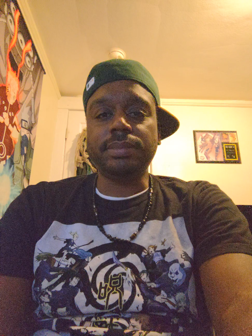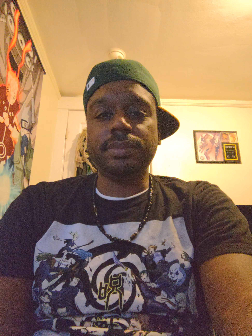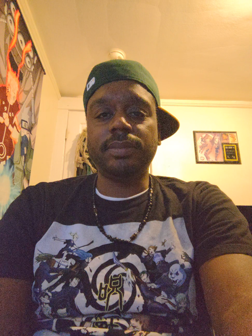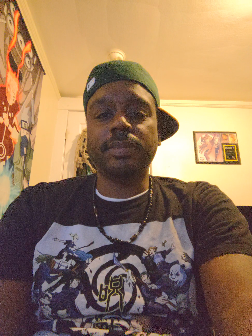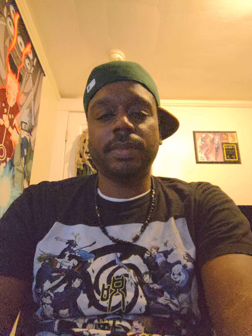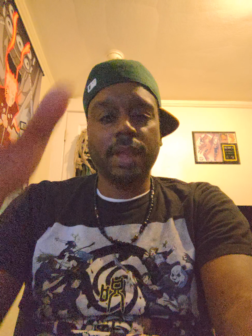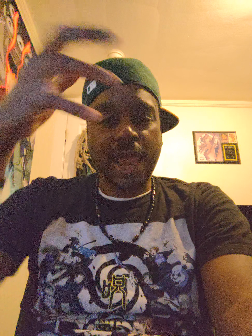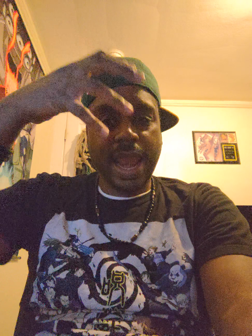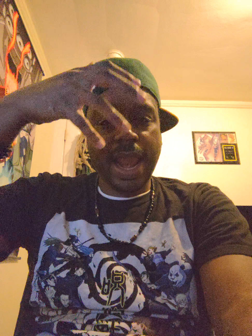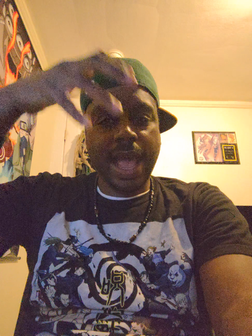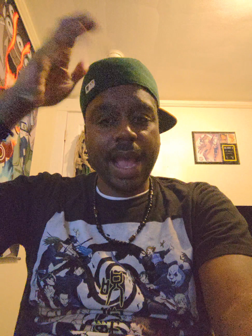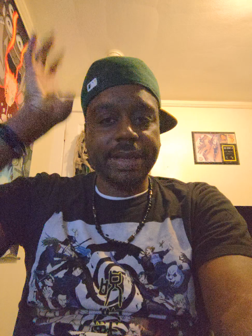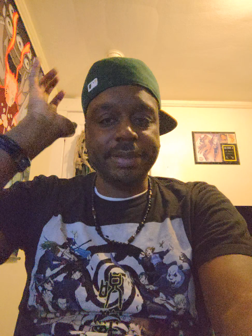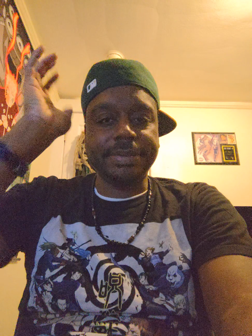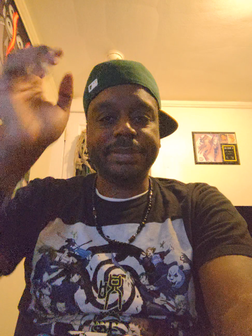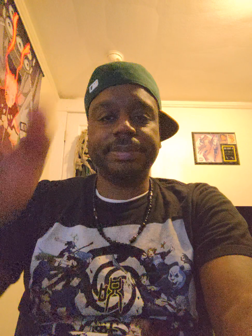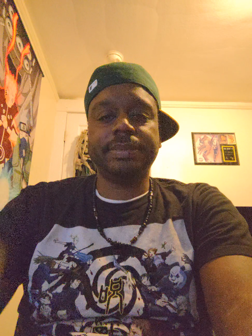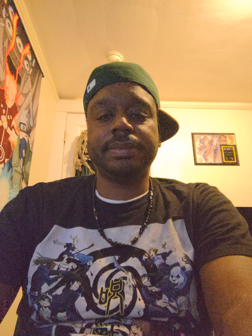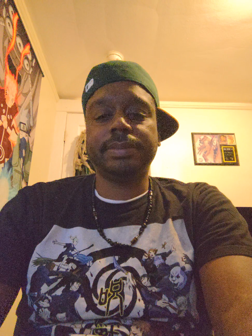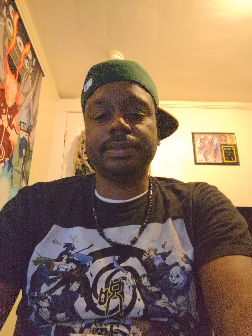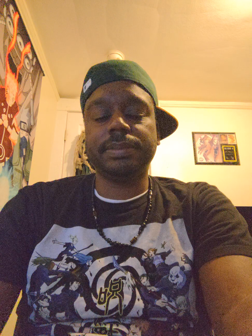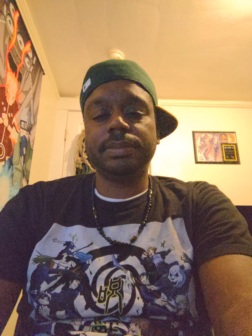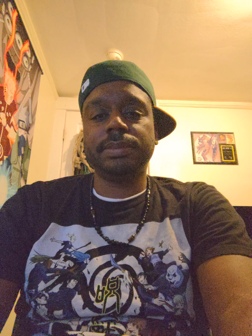lion